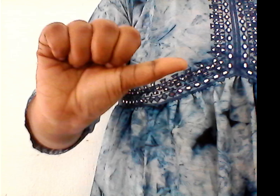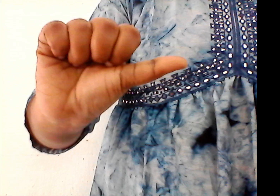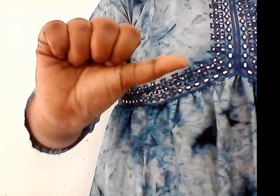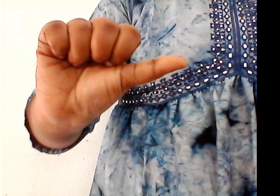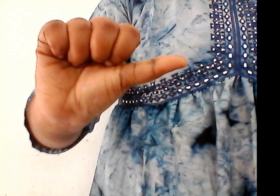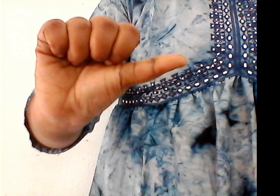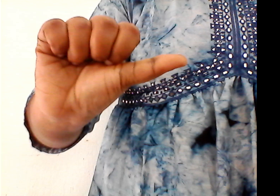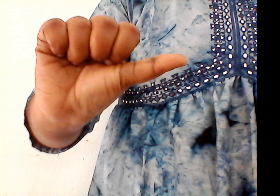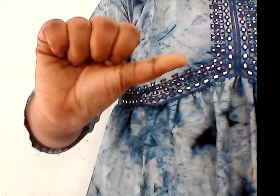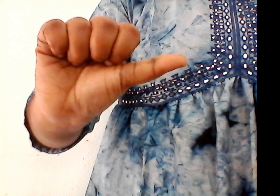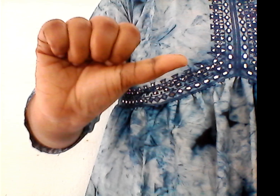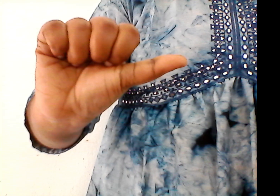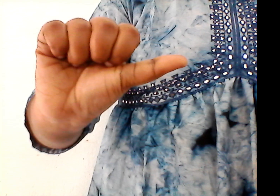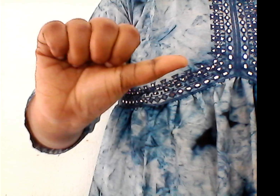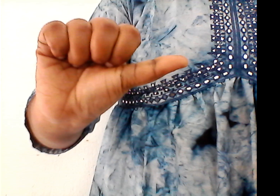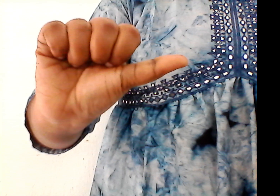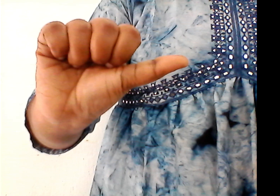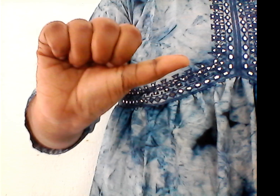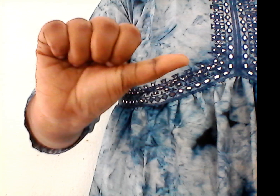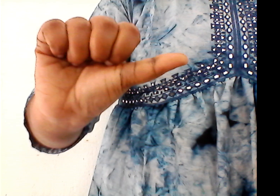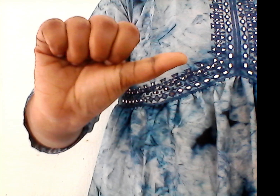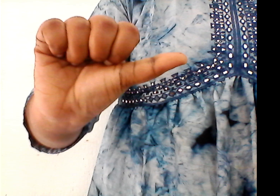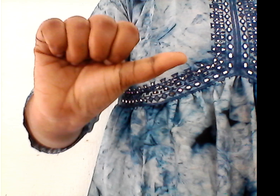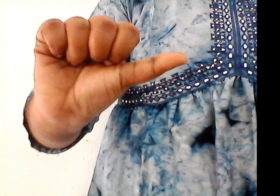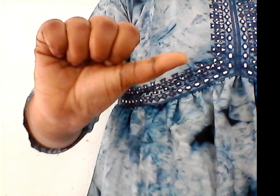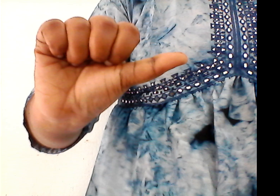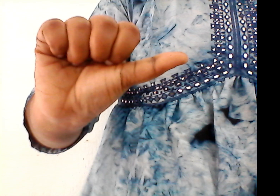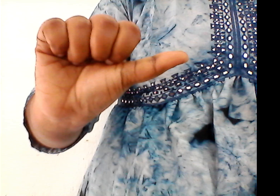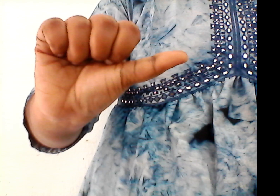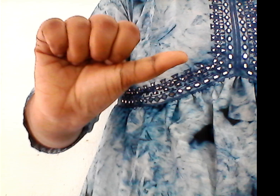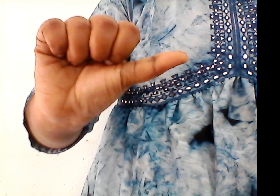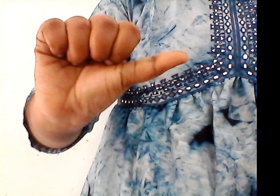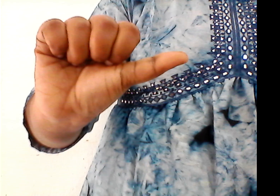എ